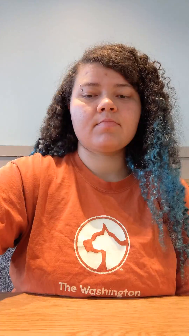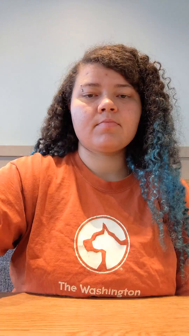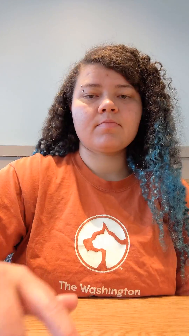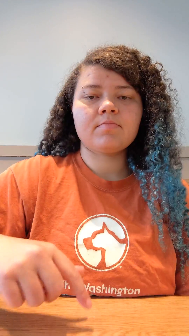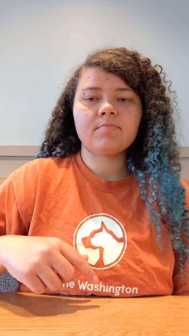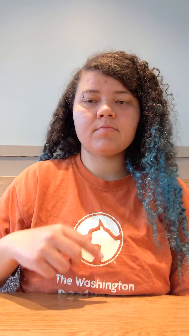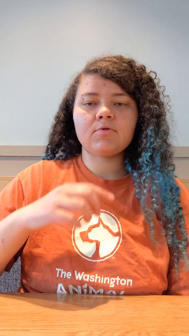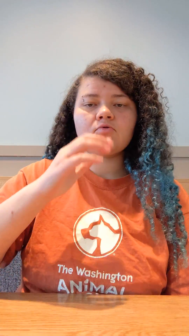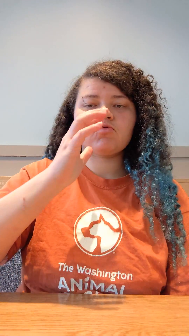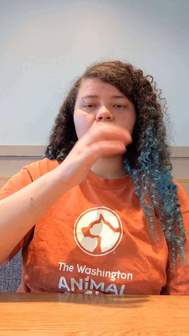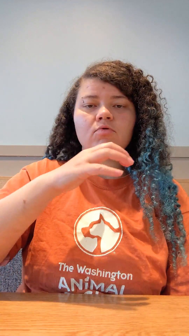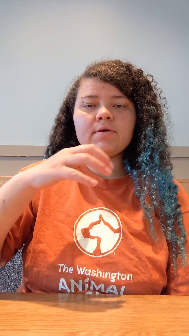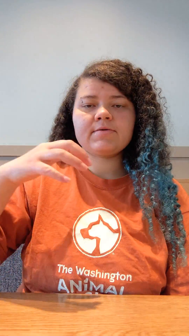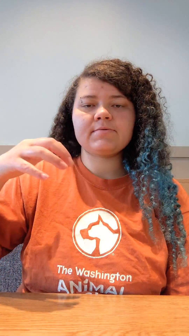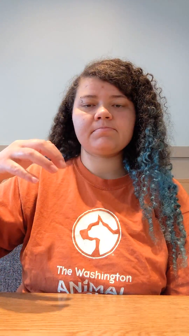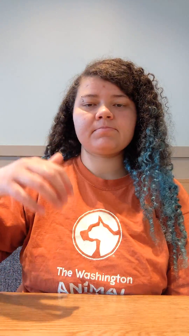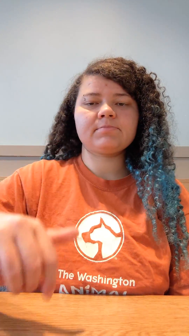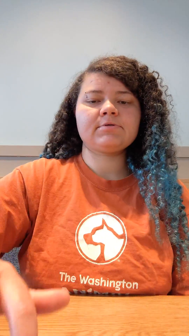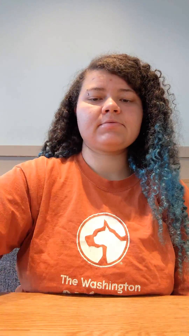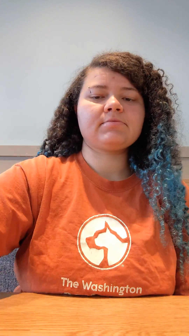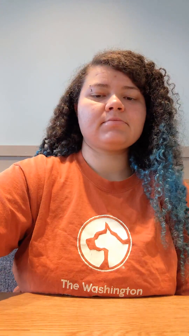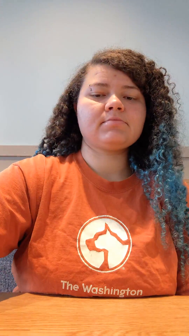grapes